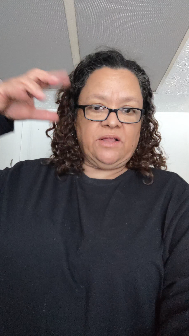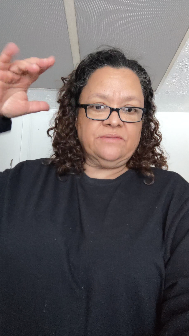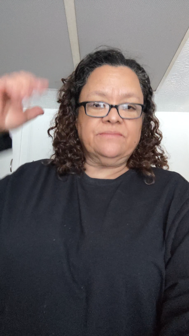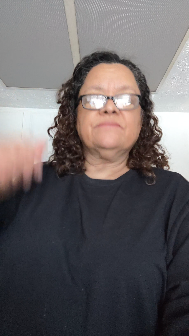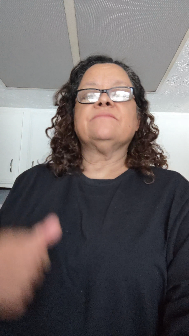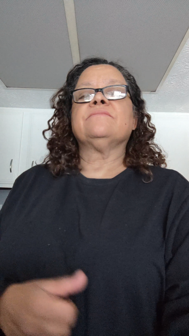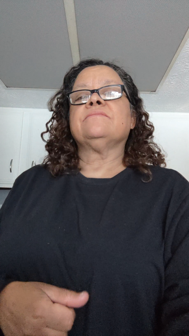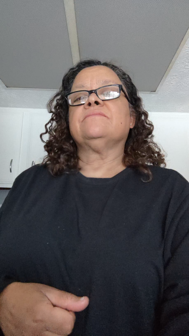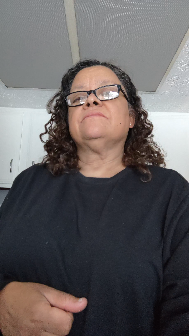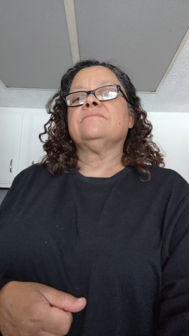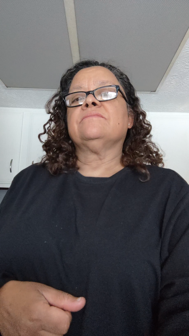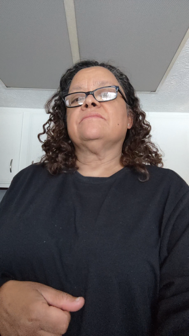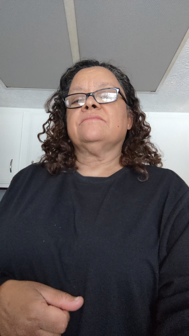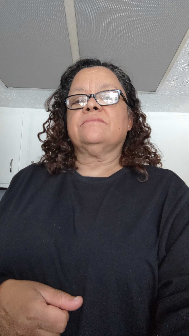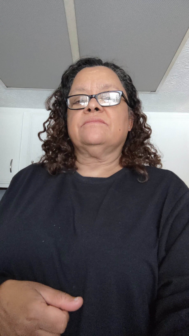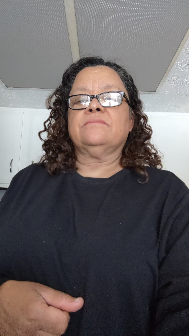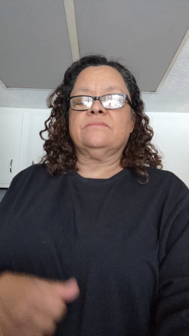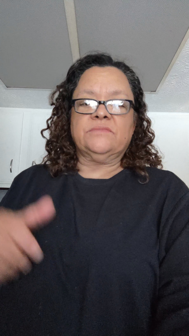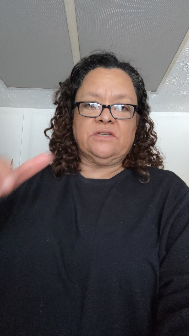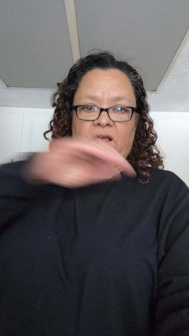cover